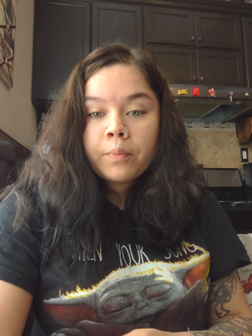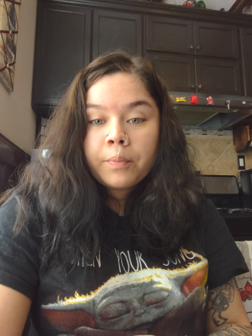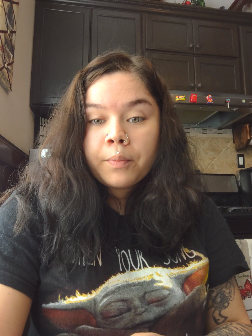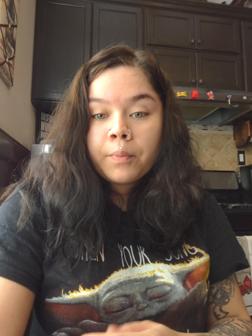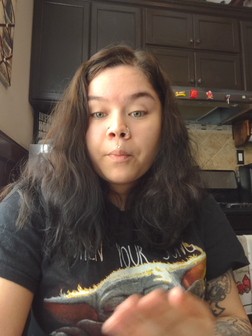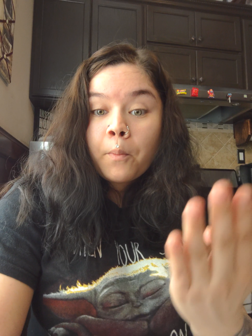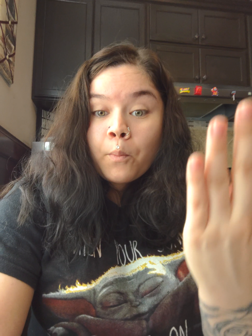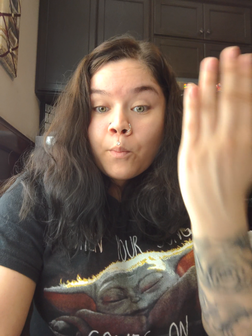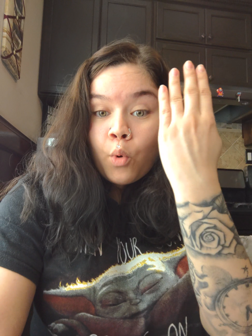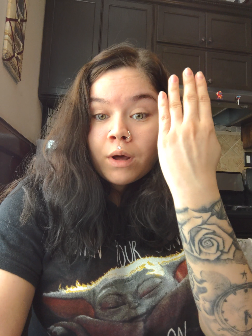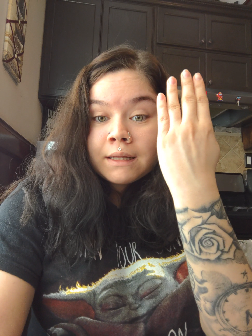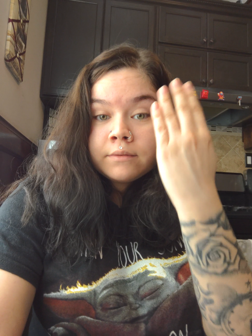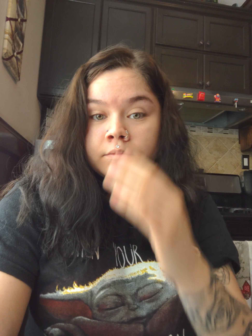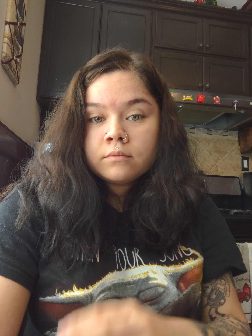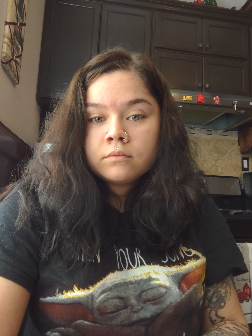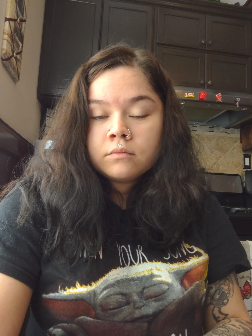morning